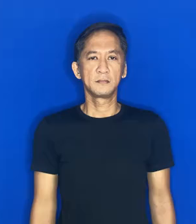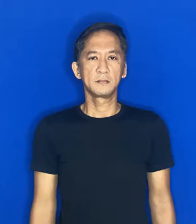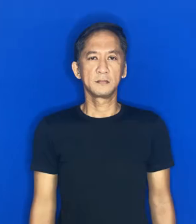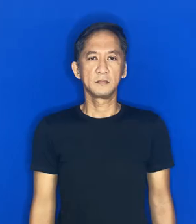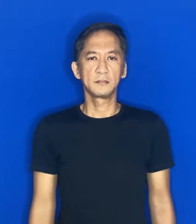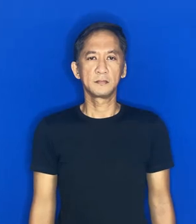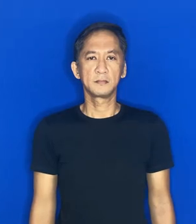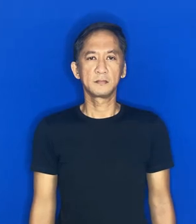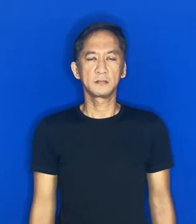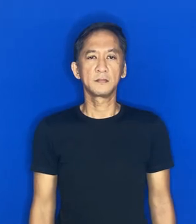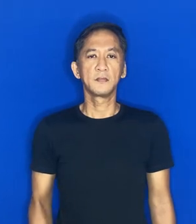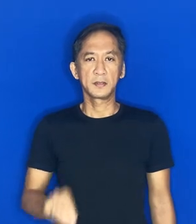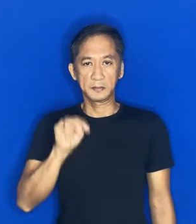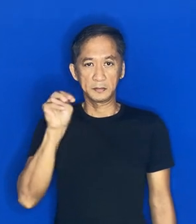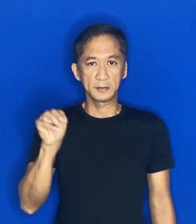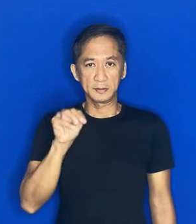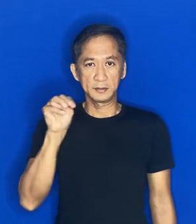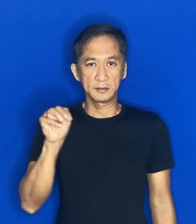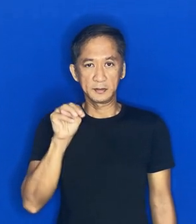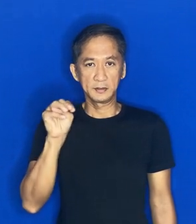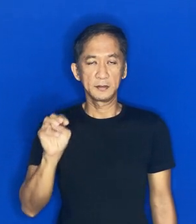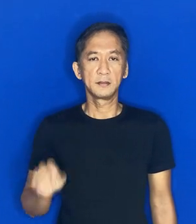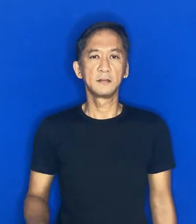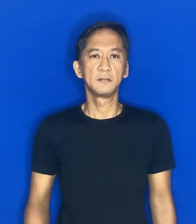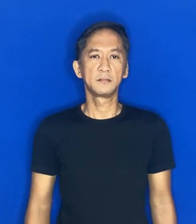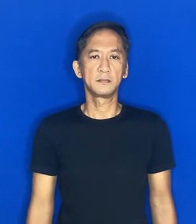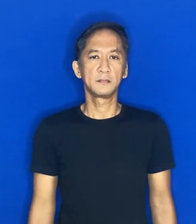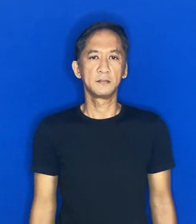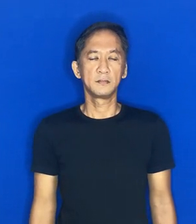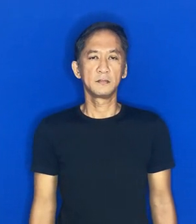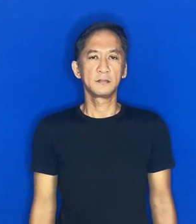monday